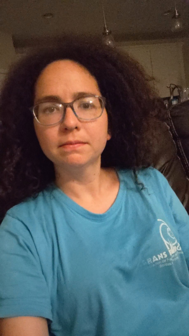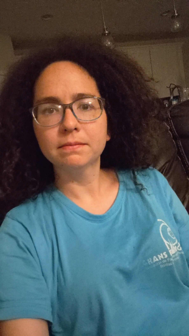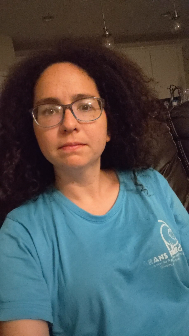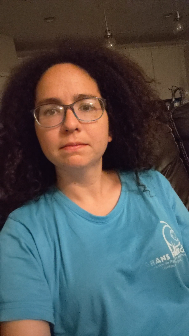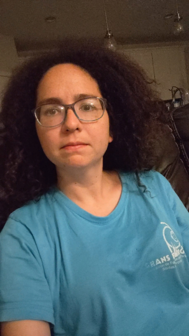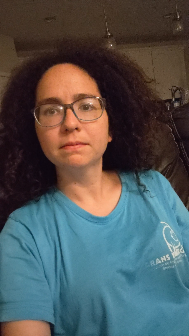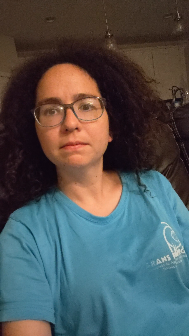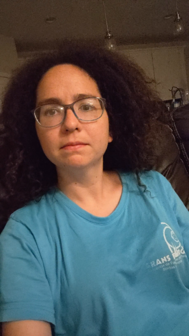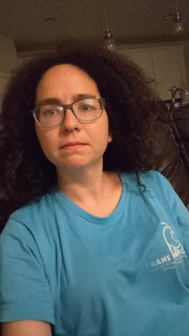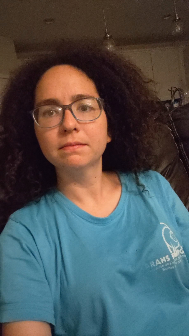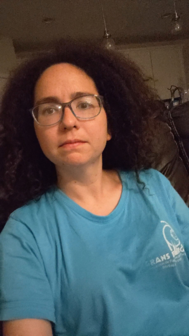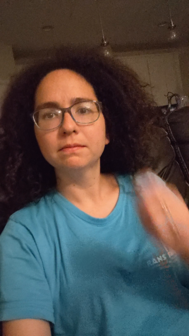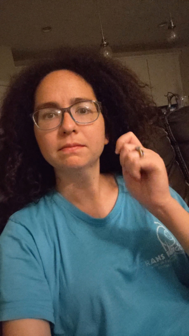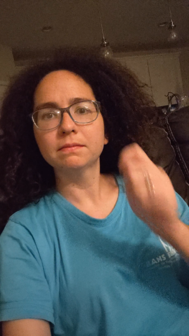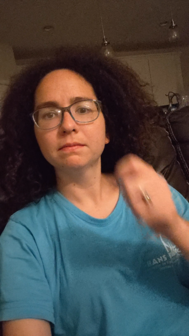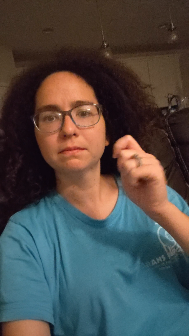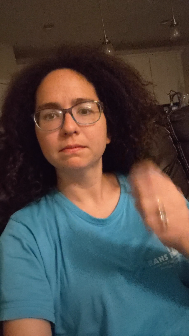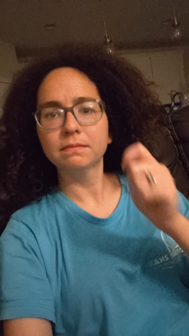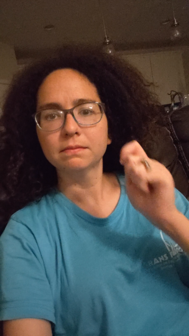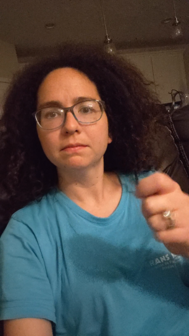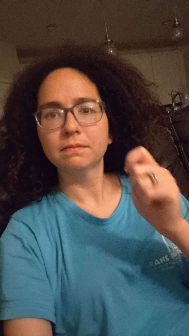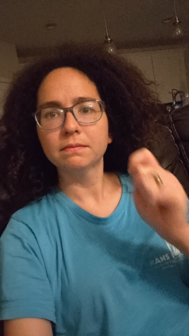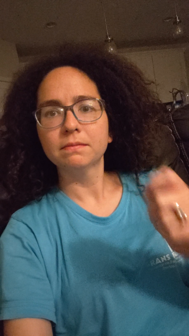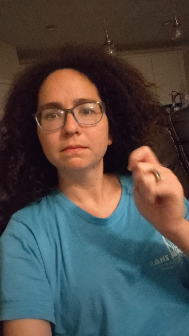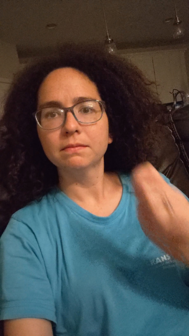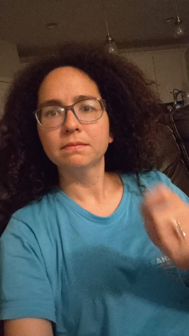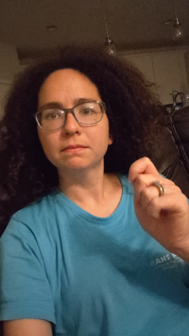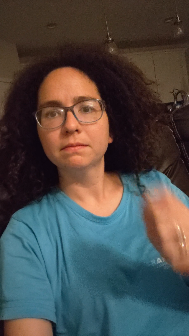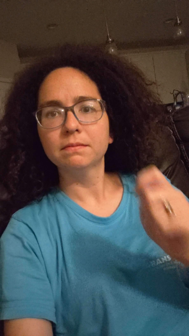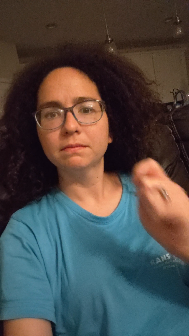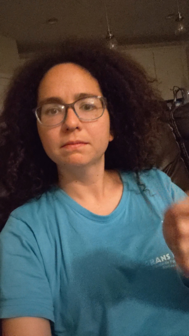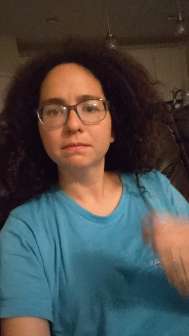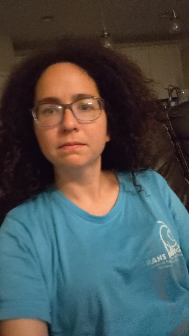cart